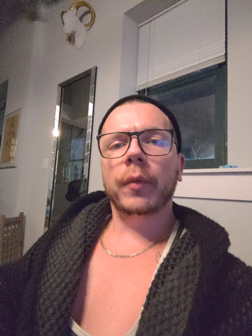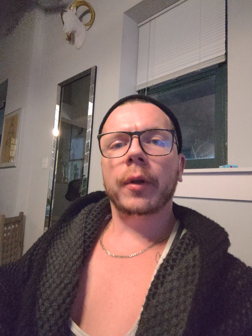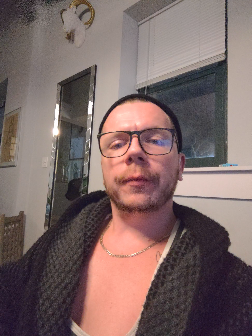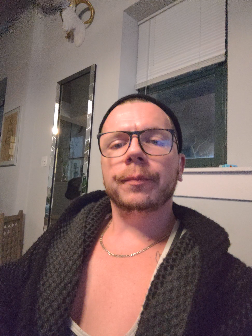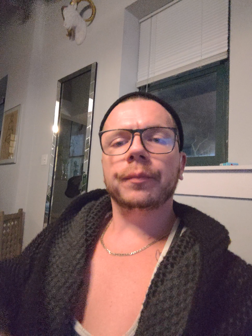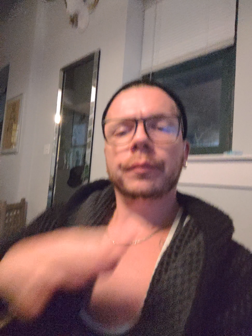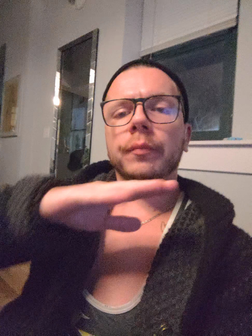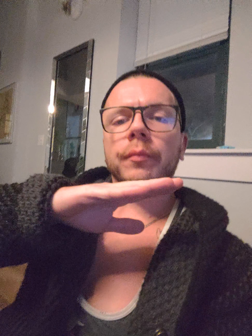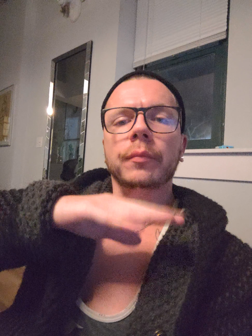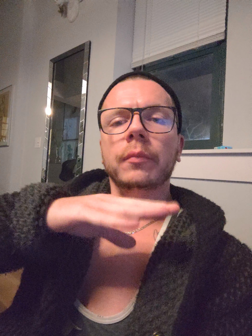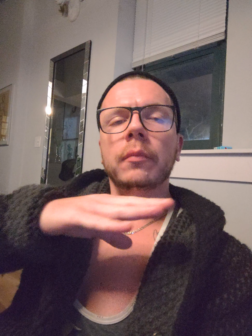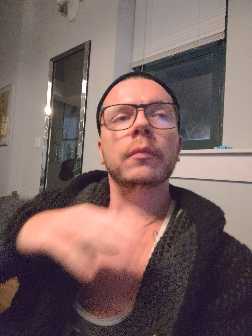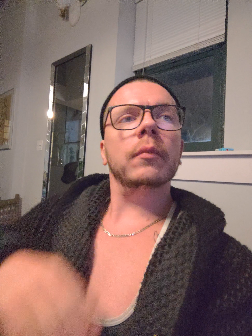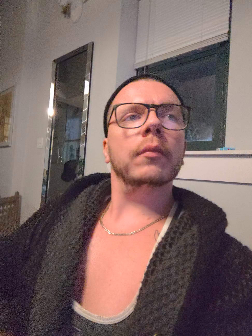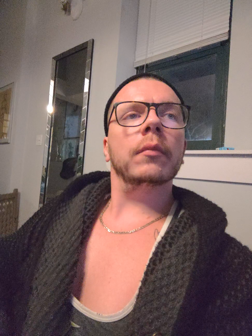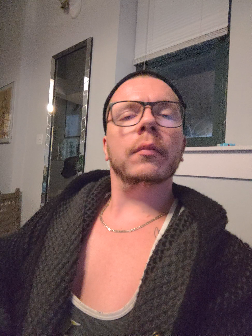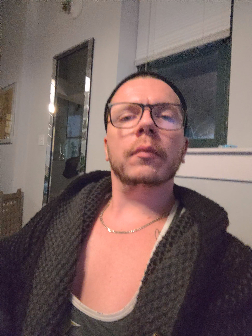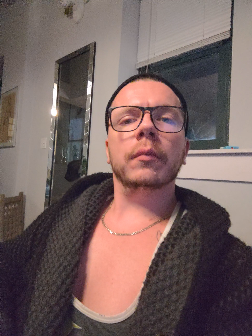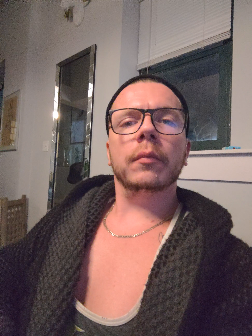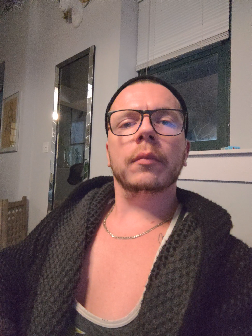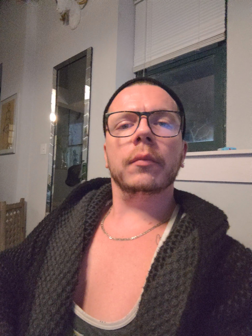table